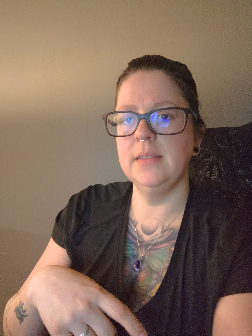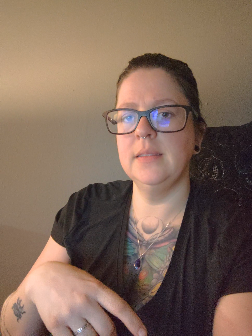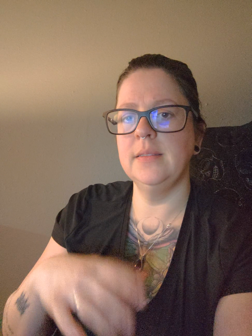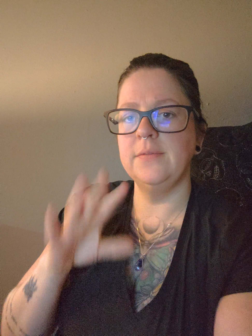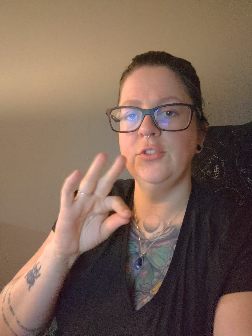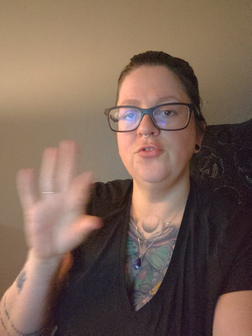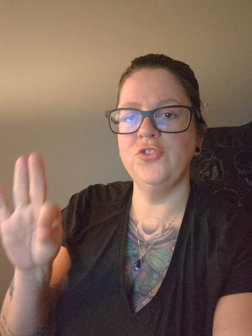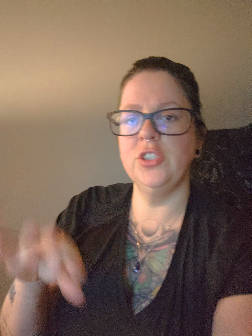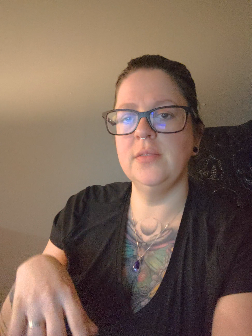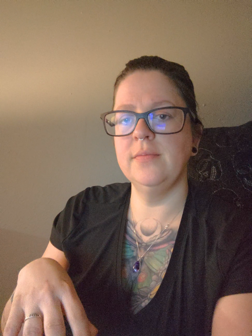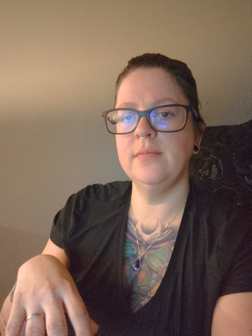french fries